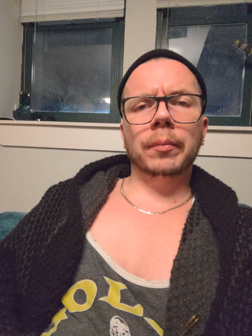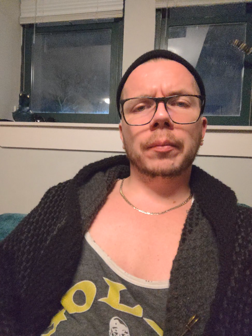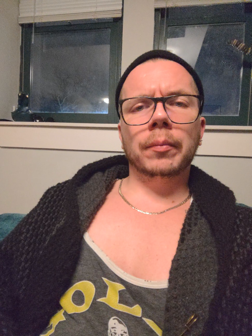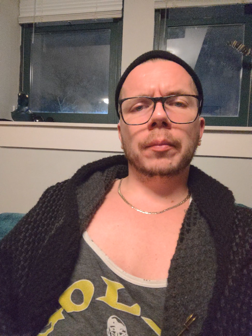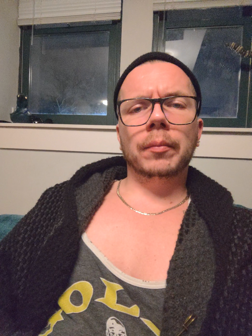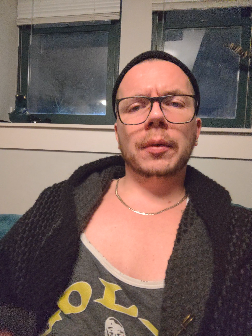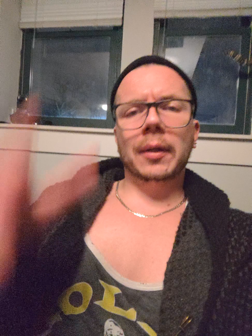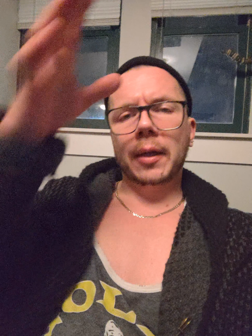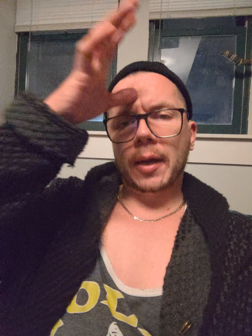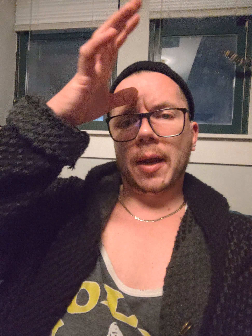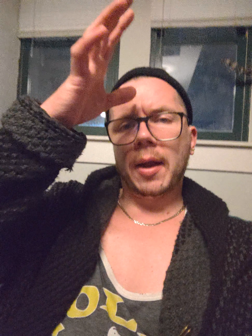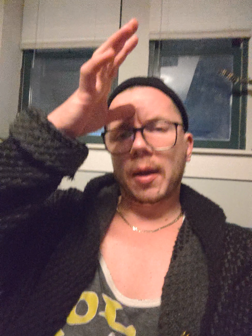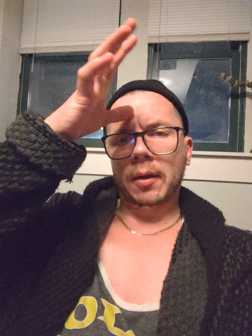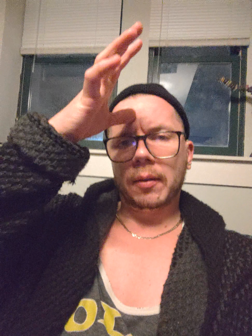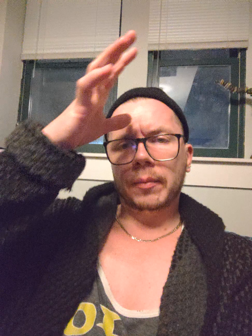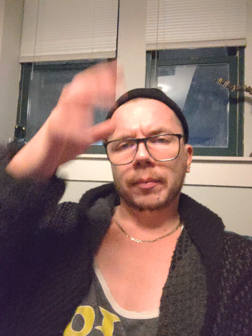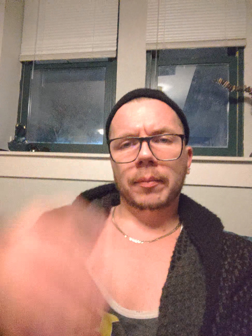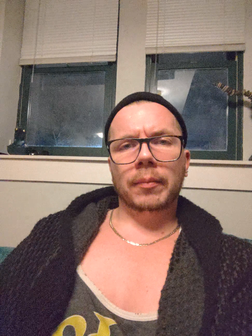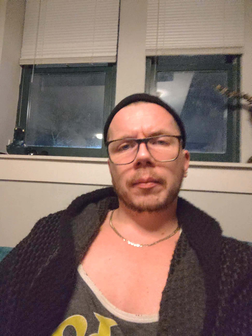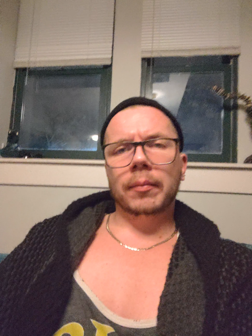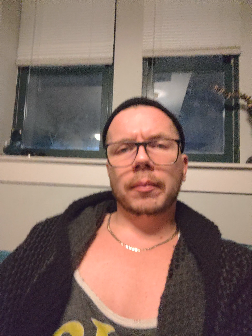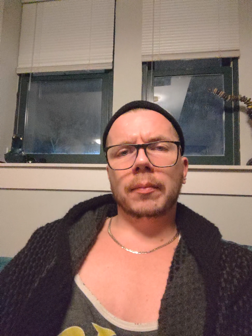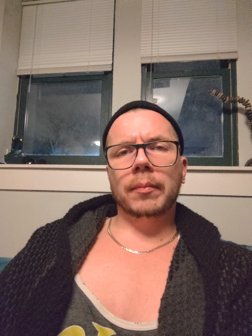dad